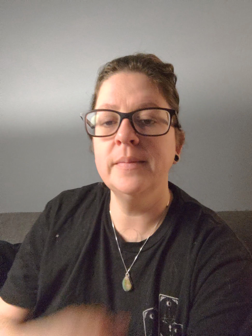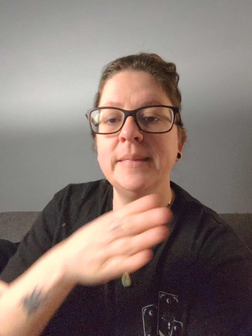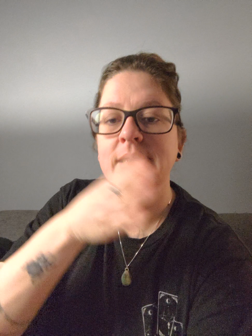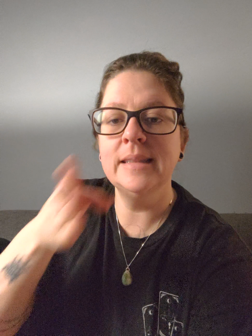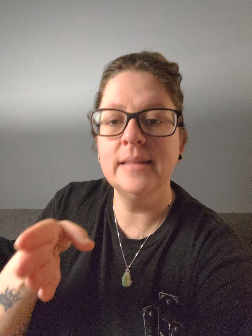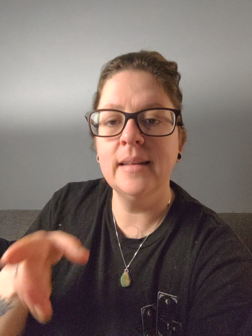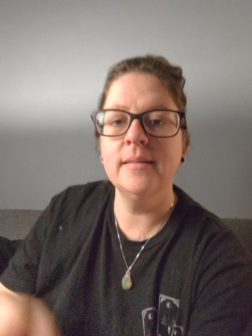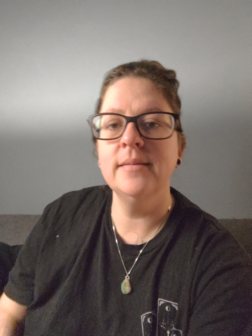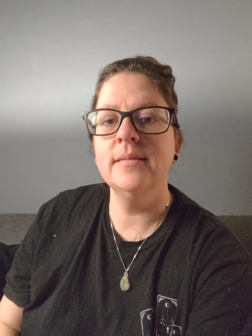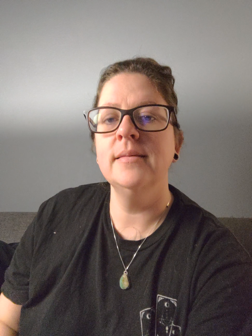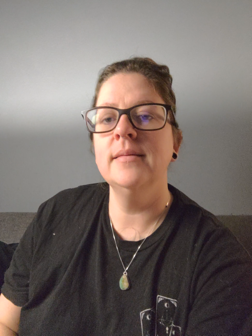beside